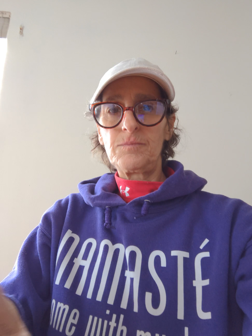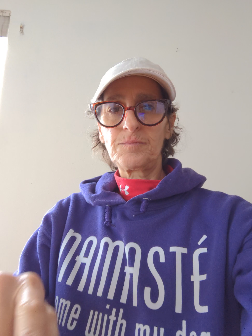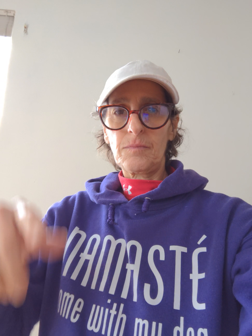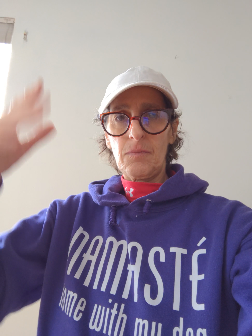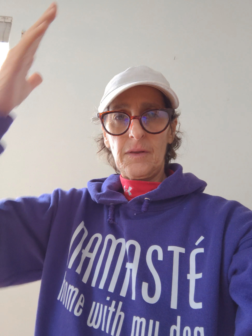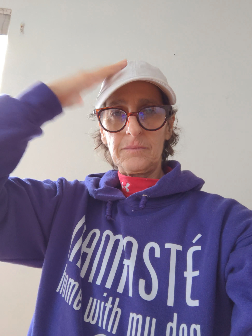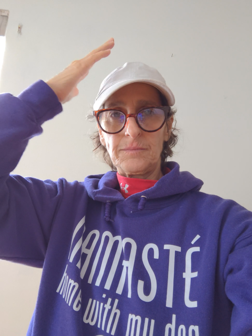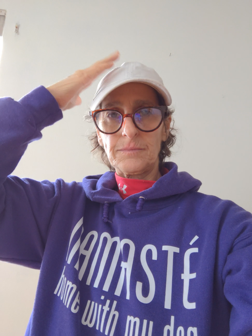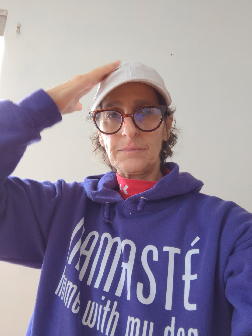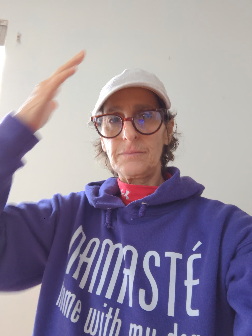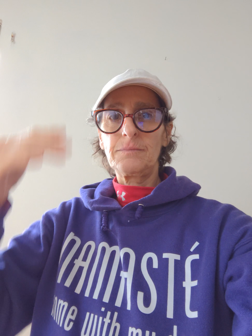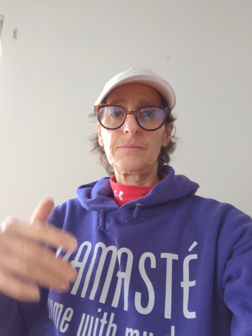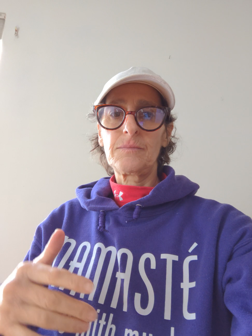hat